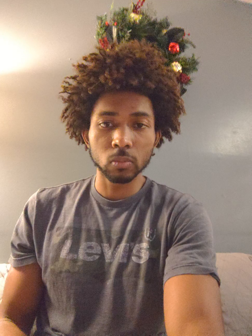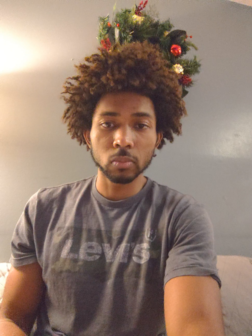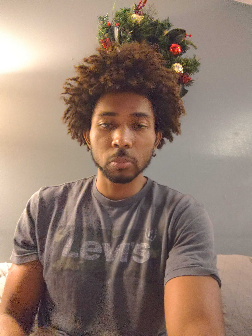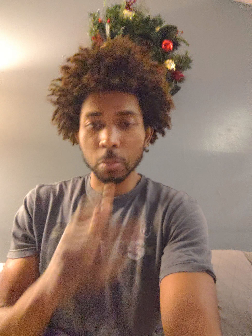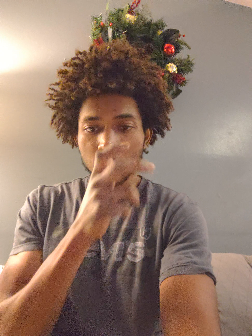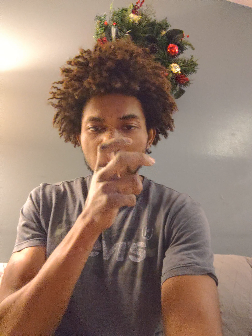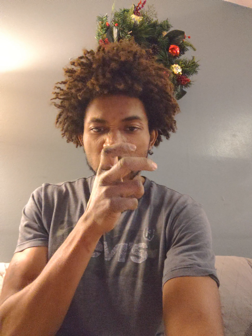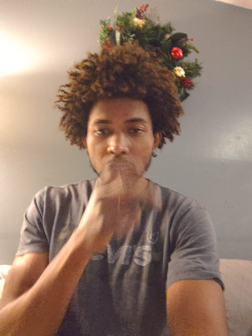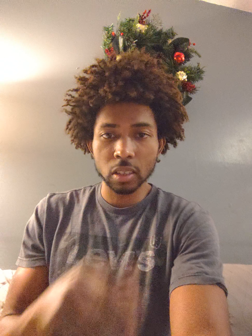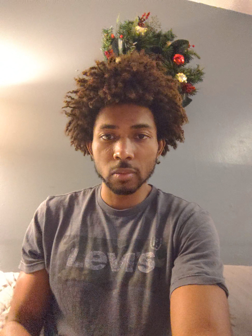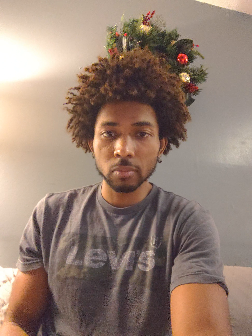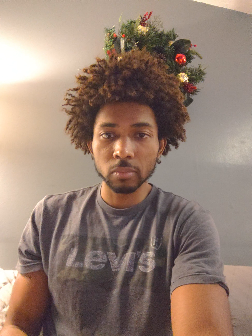bug